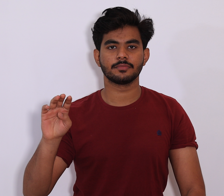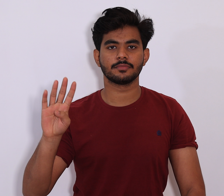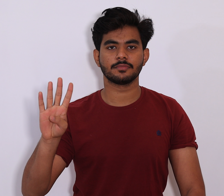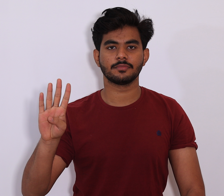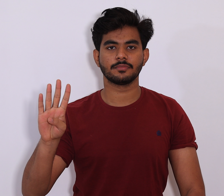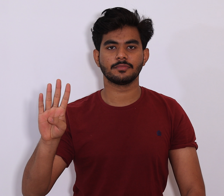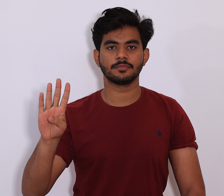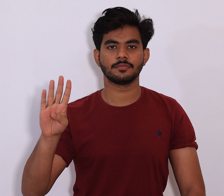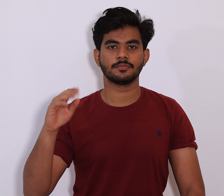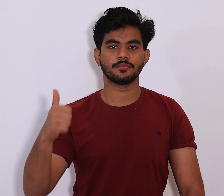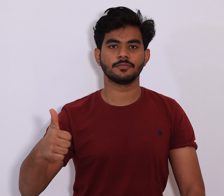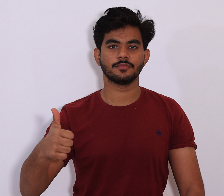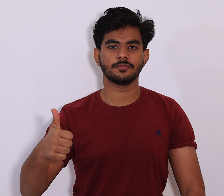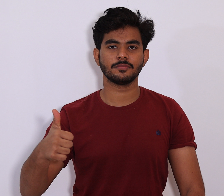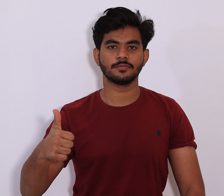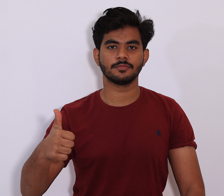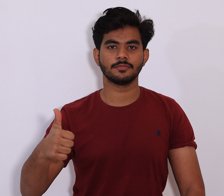best